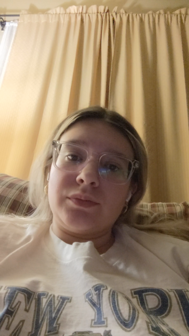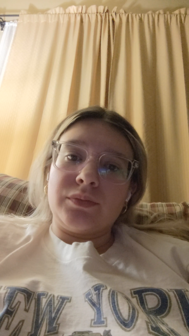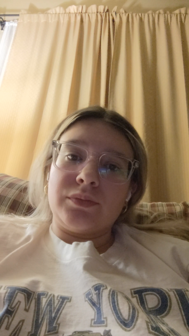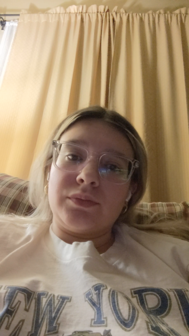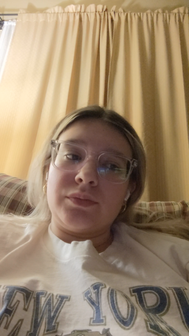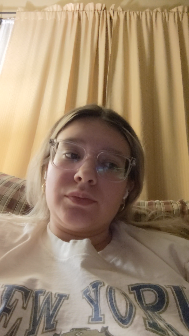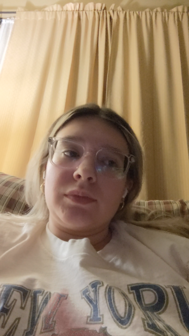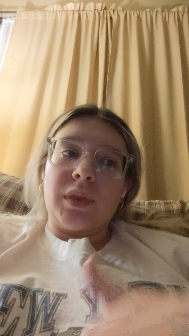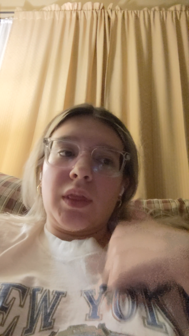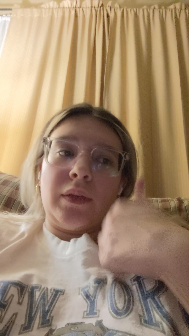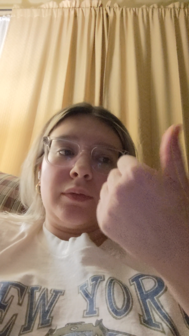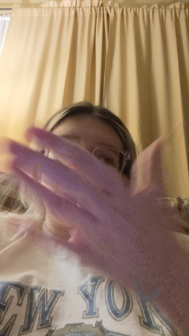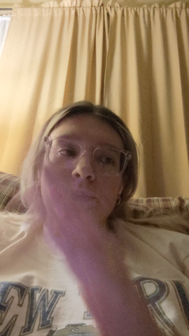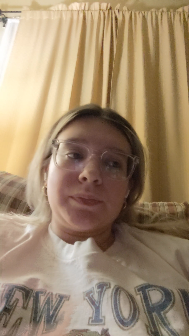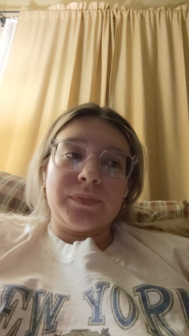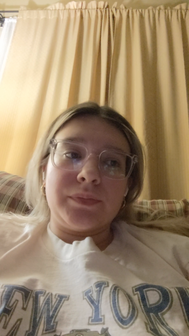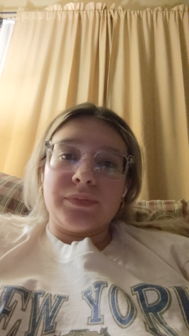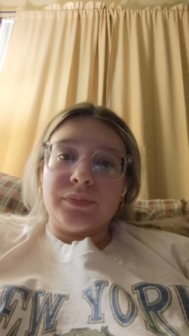living room